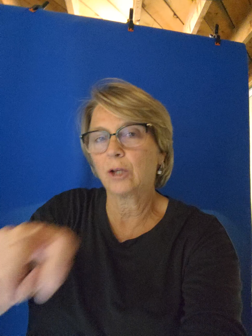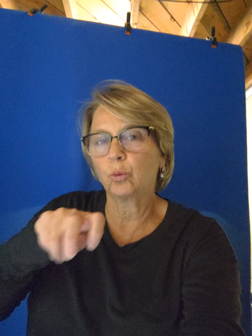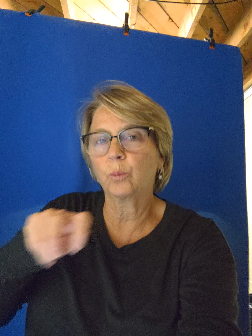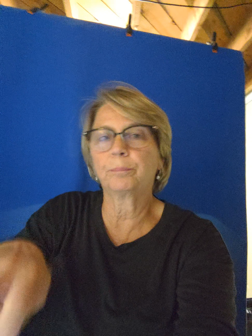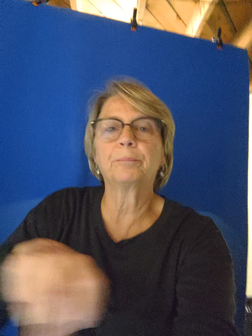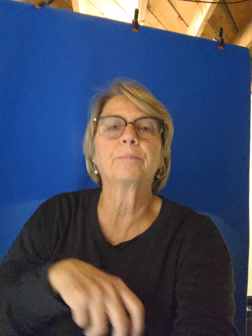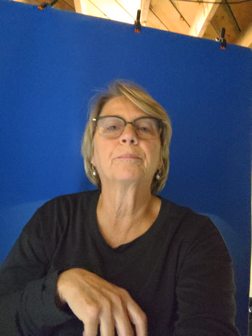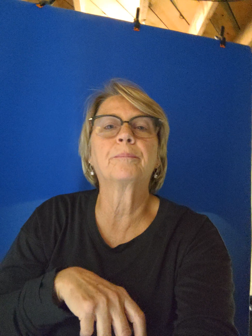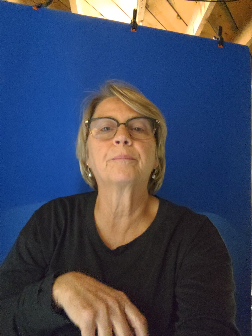vacuum